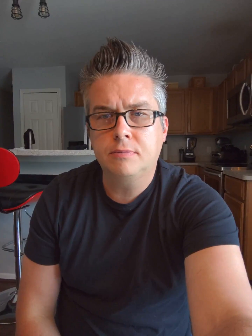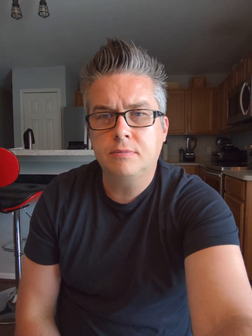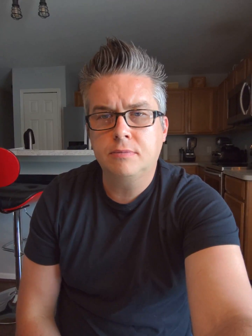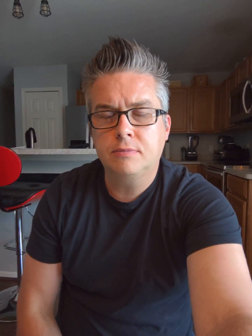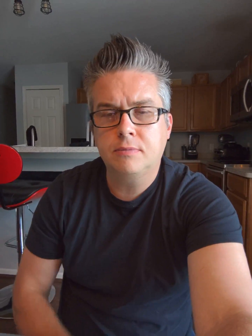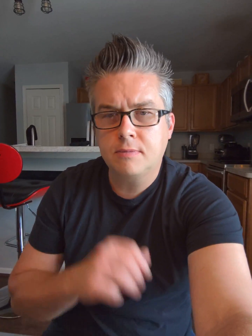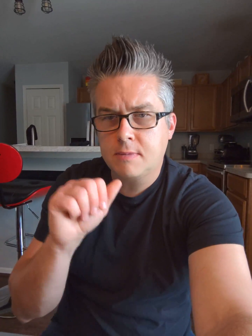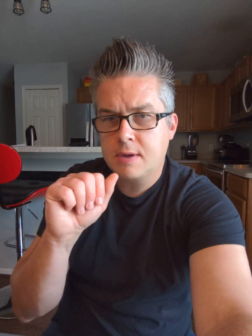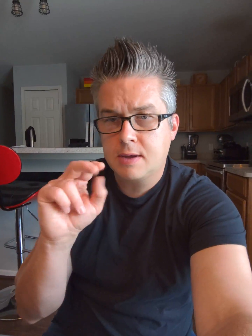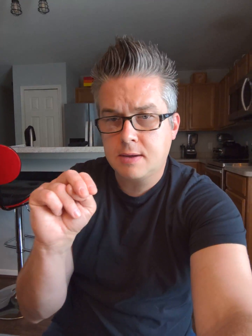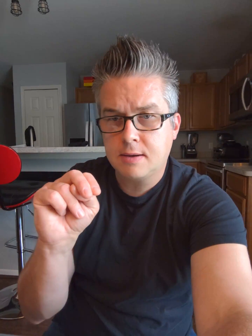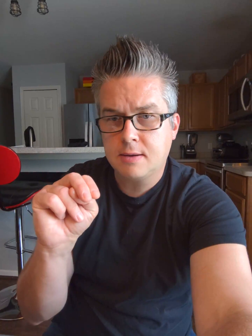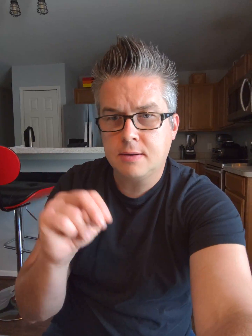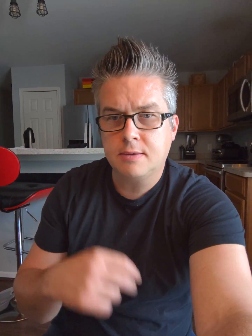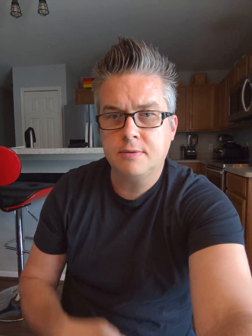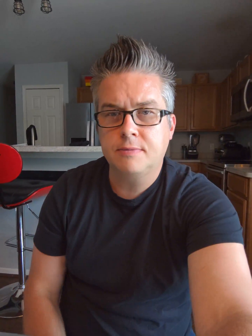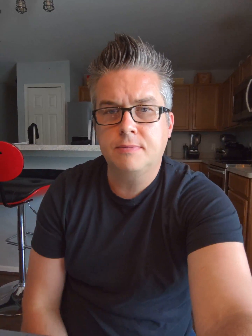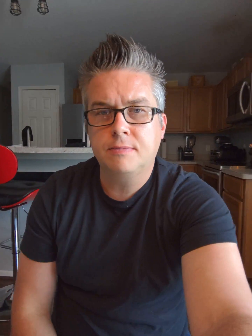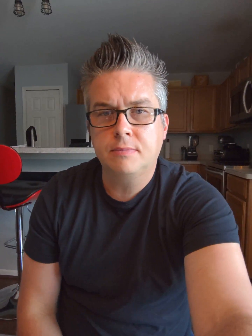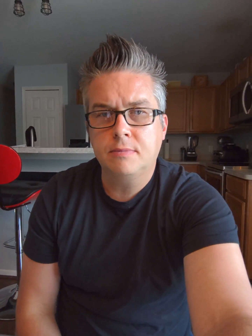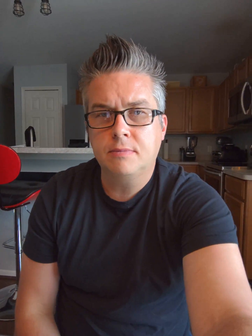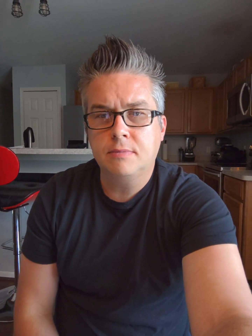an